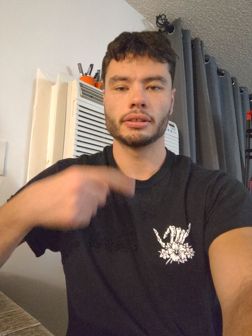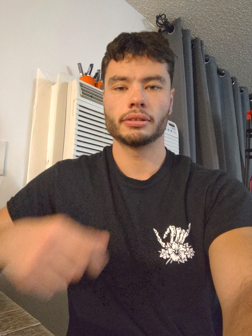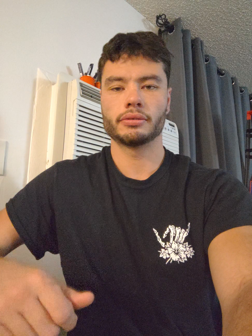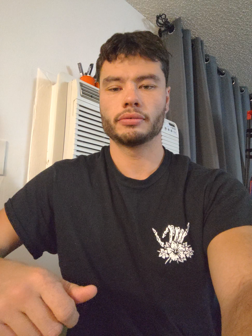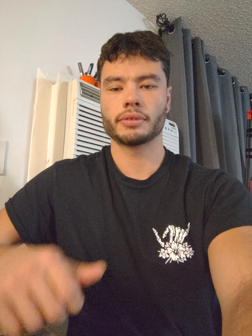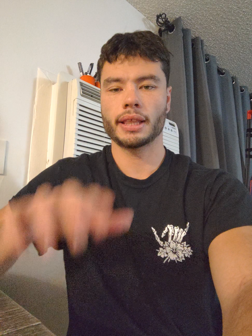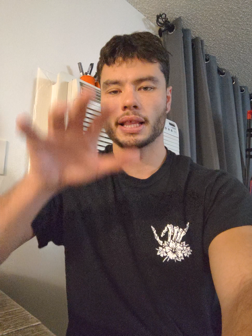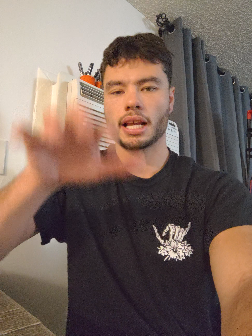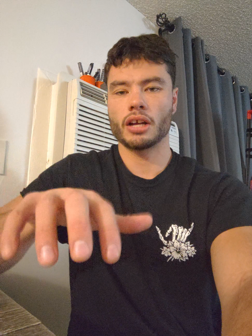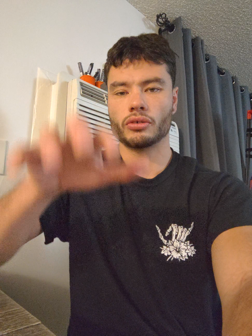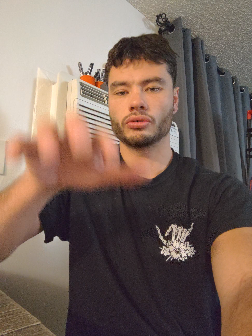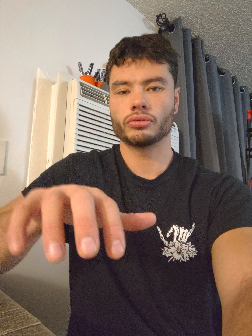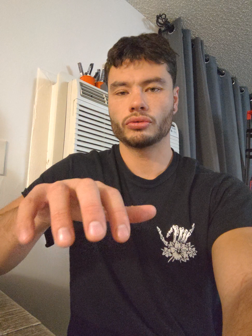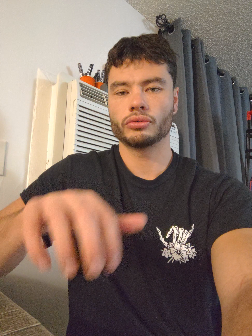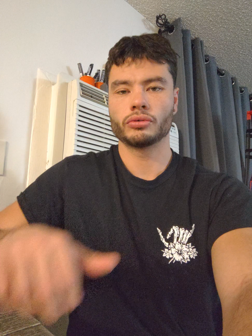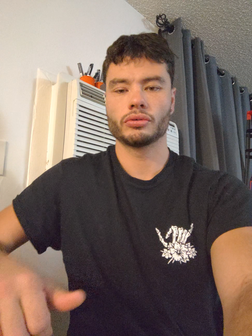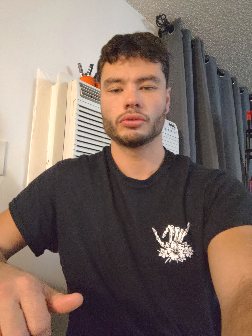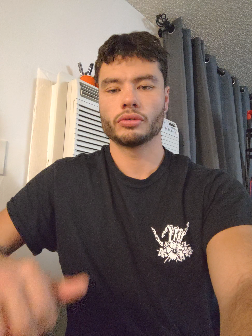alligator